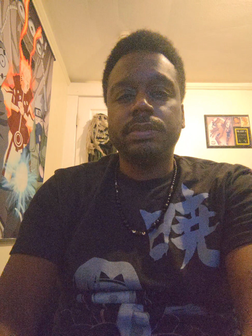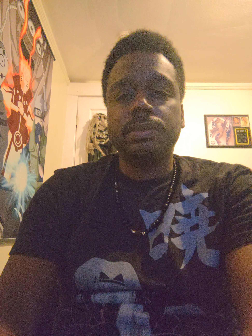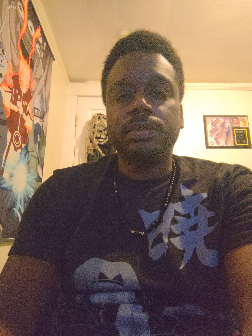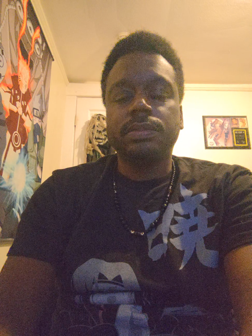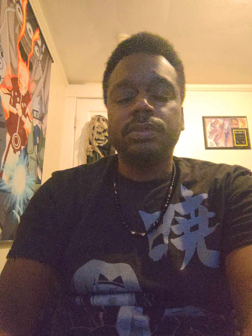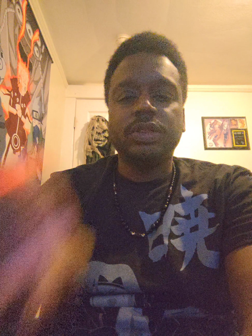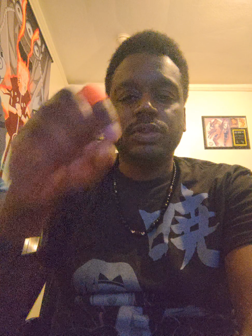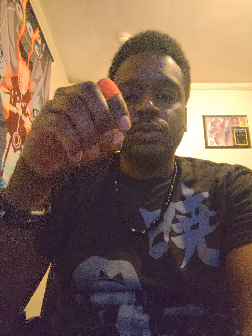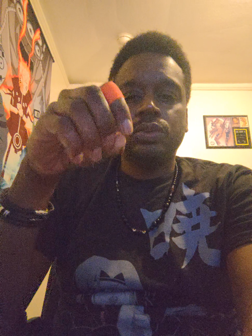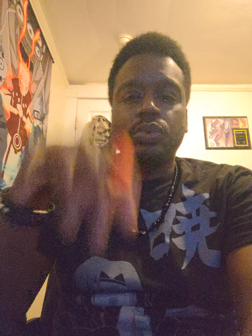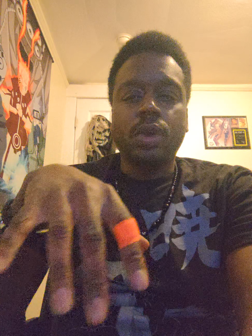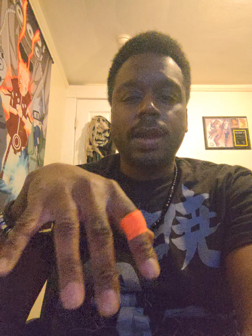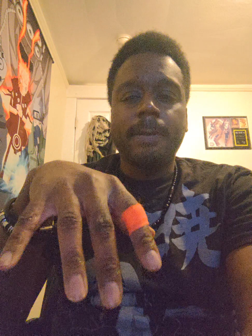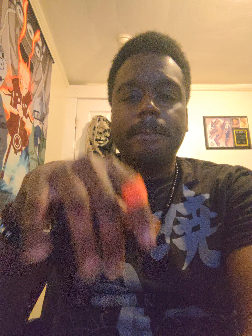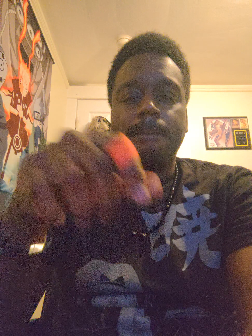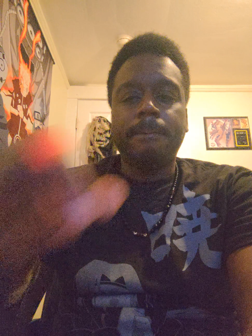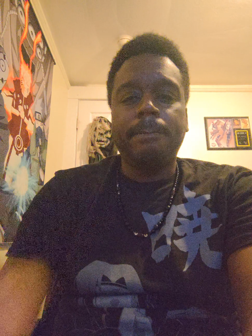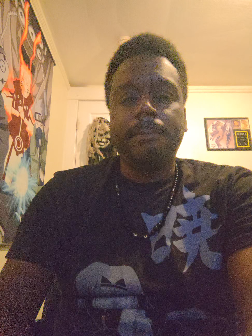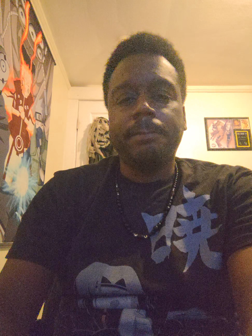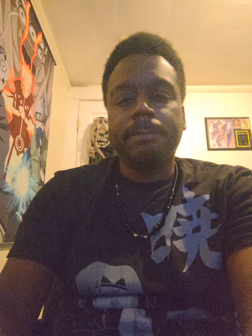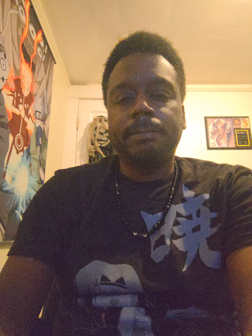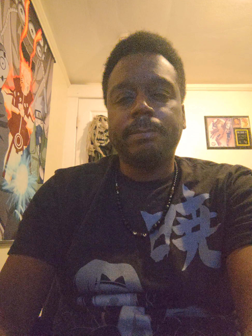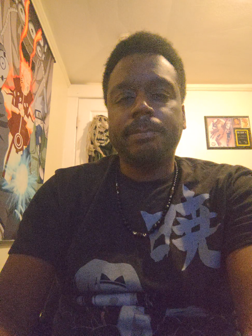drop